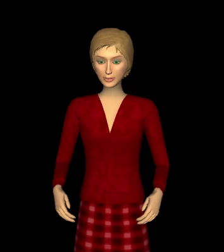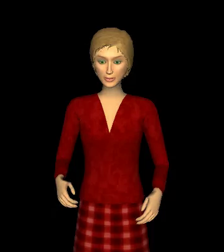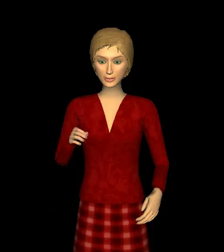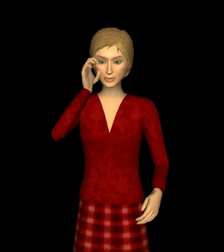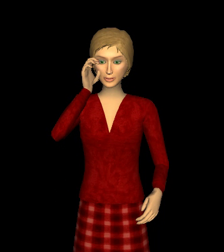يستمع